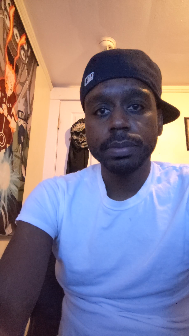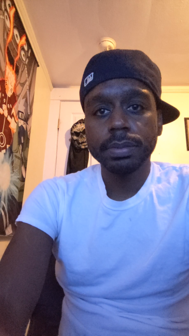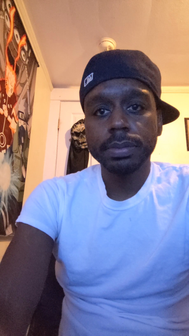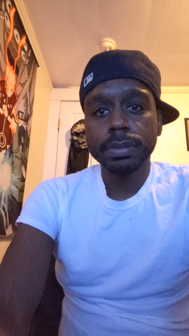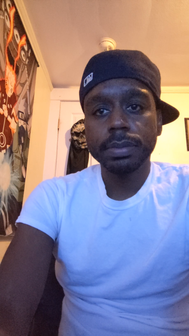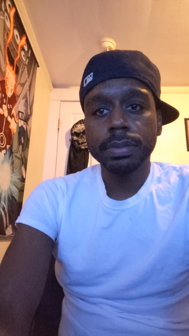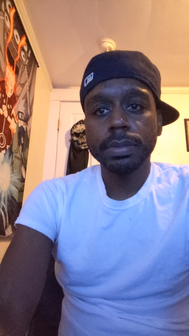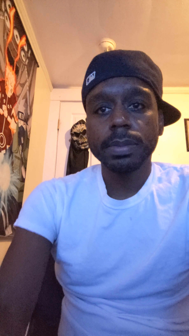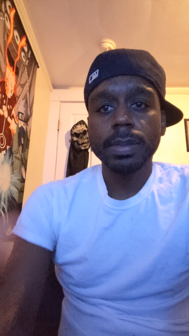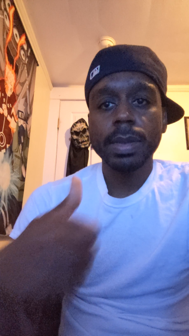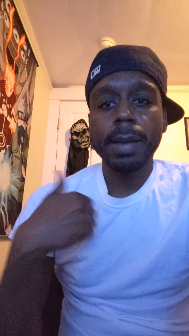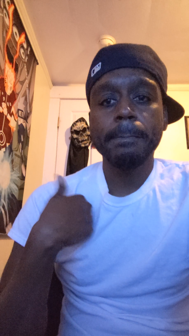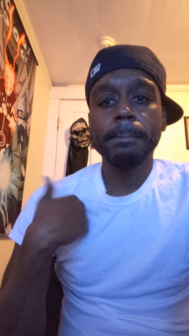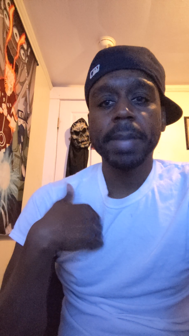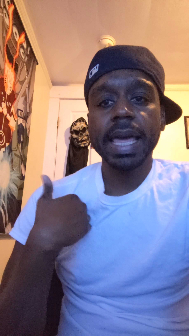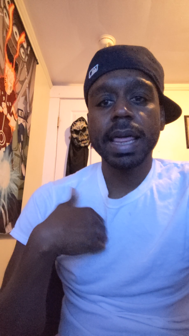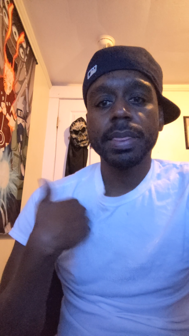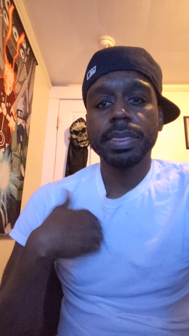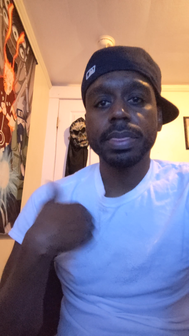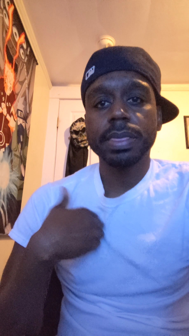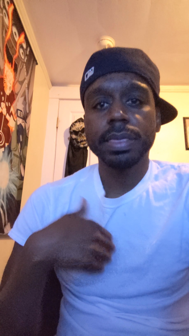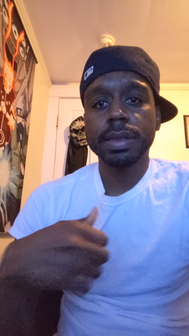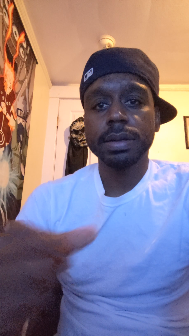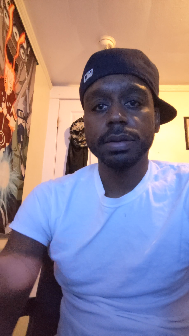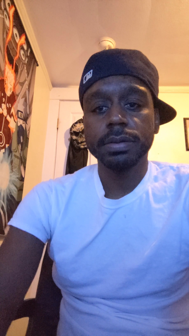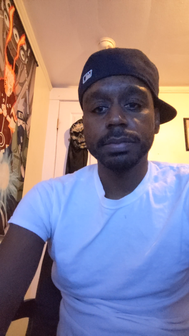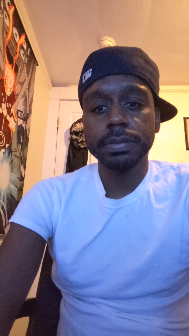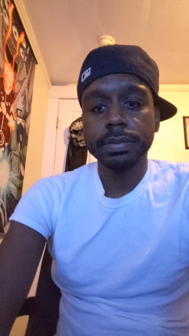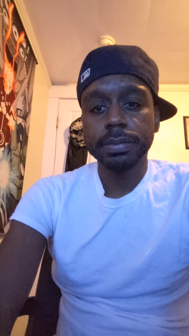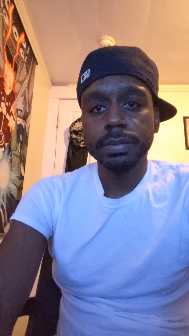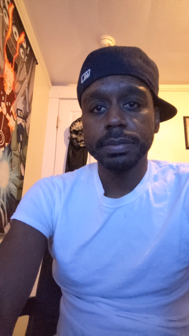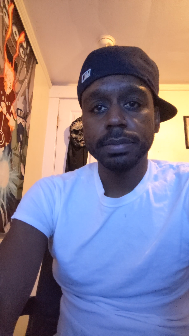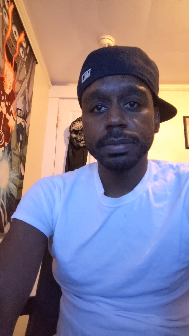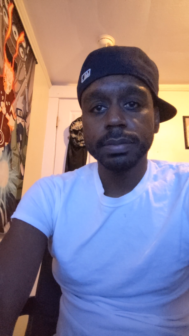bathtub